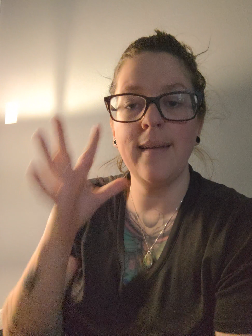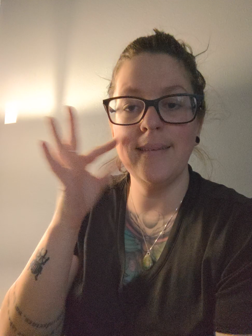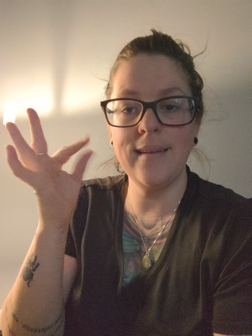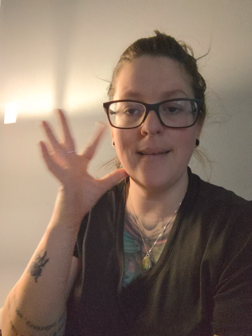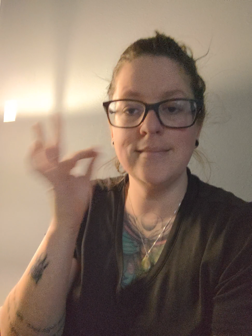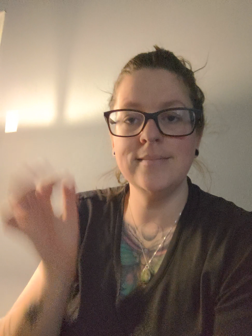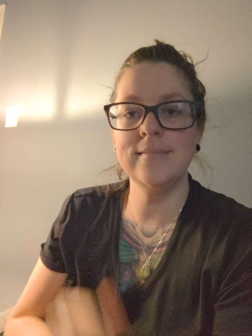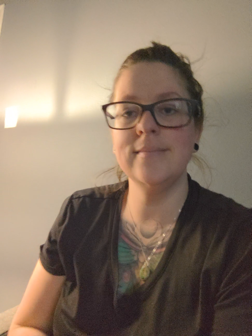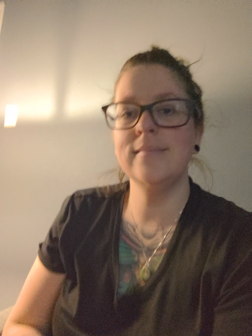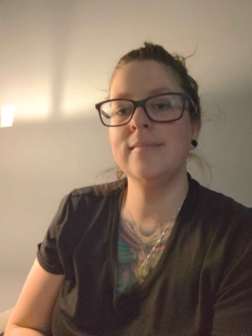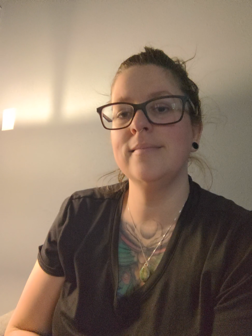cat